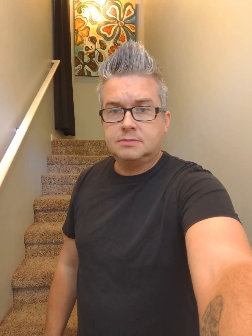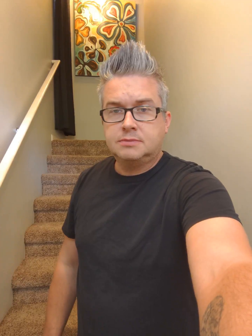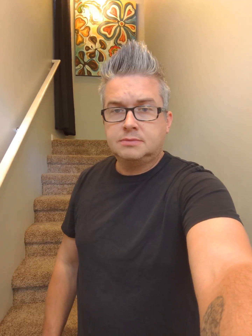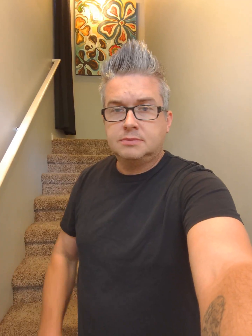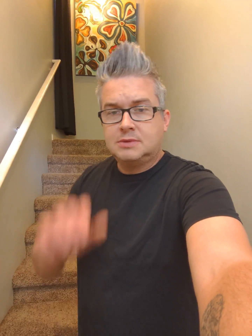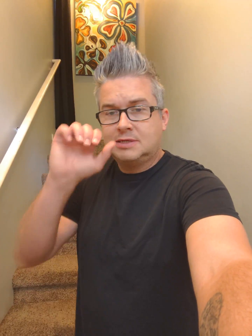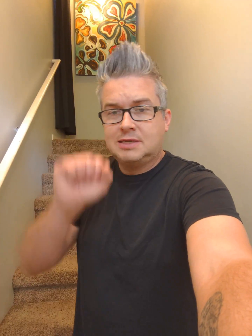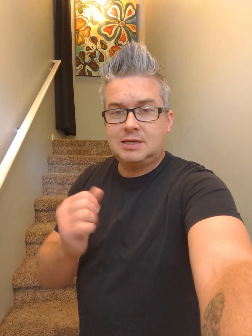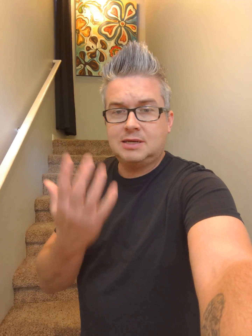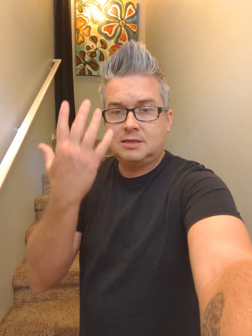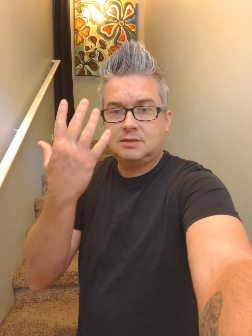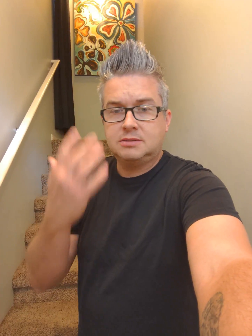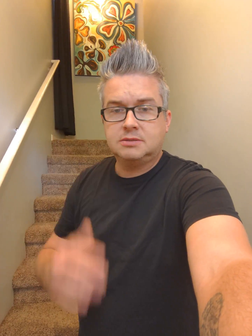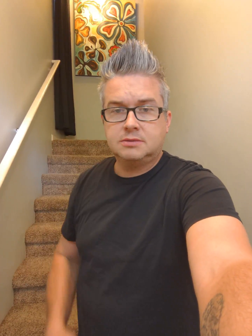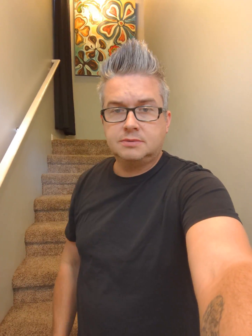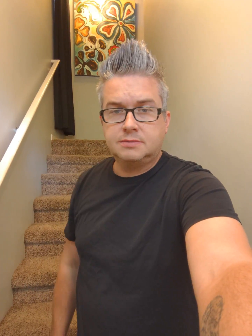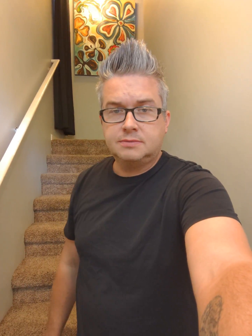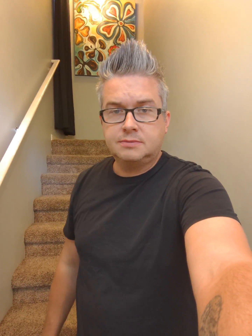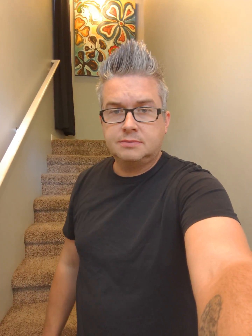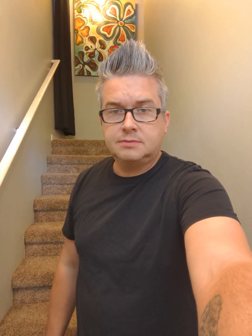gloves